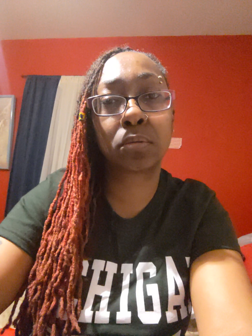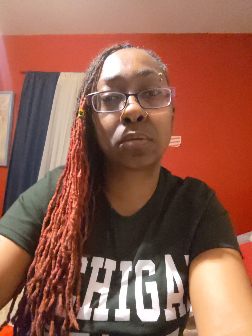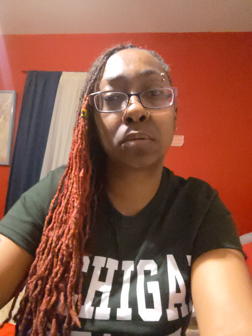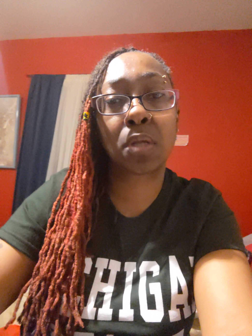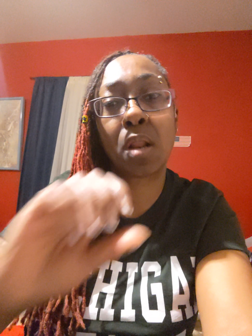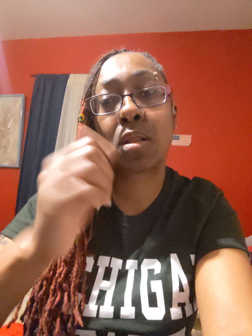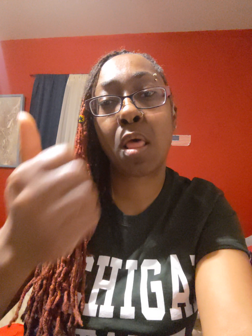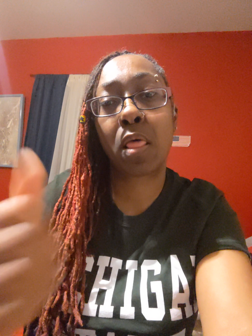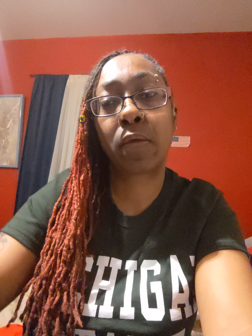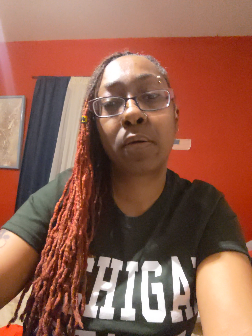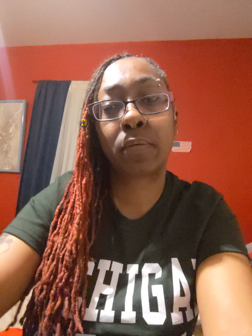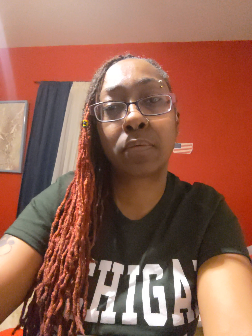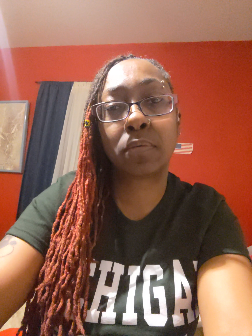another